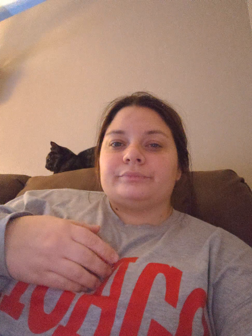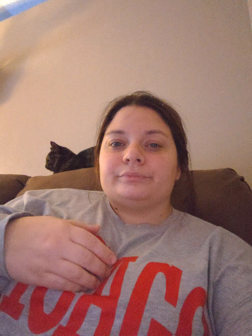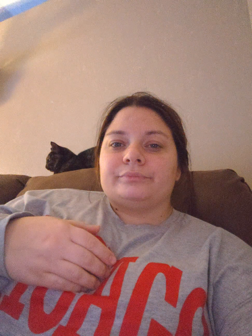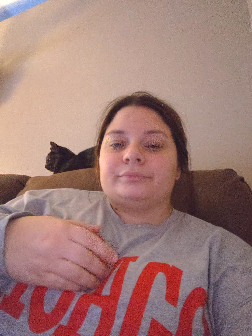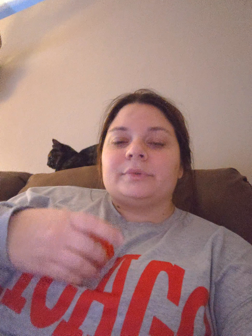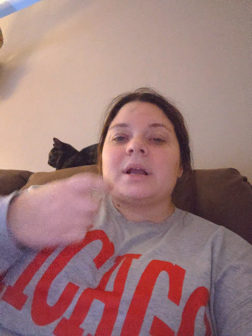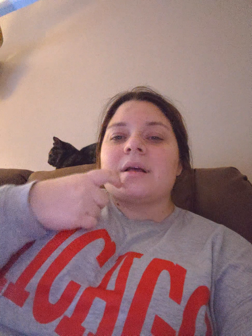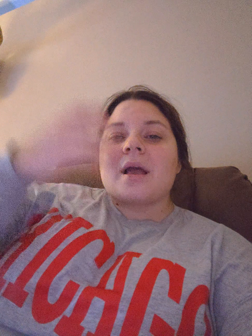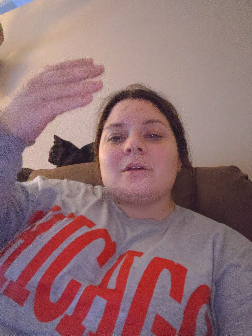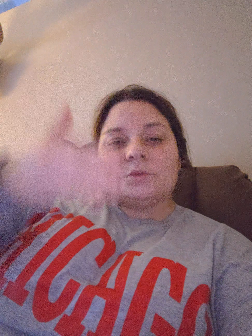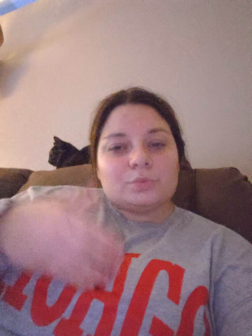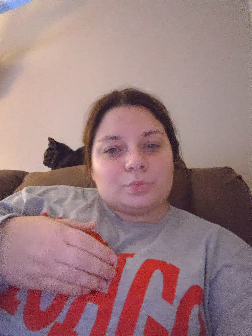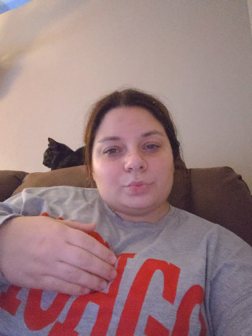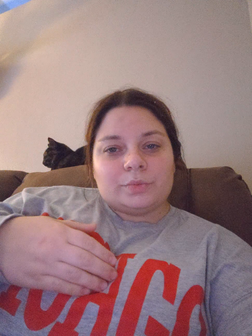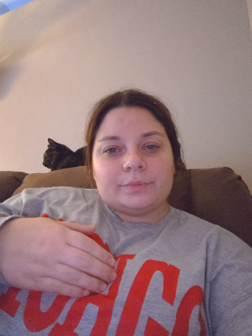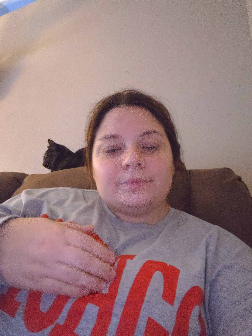window